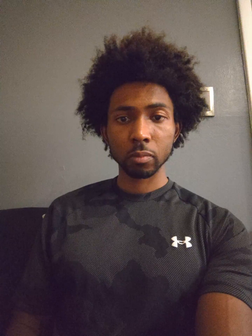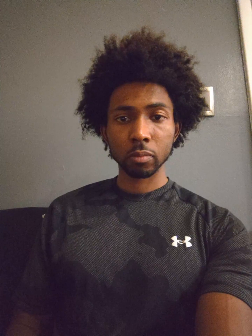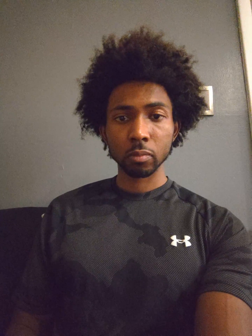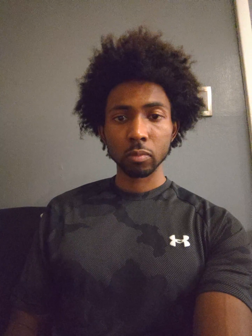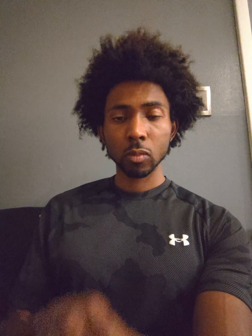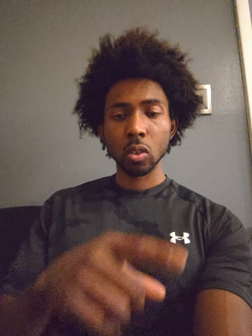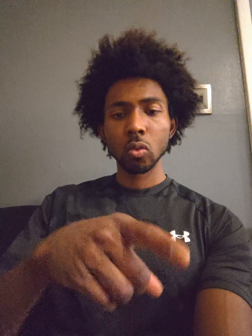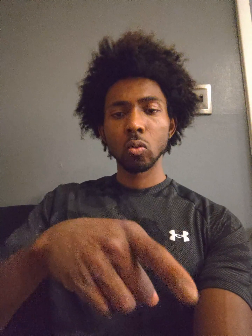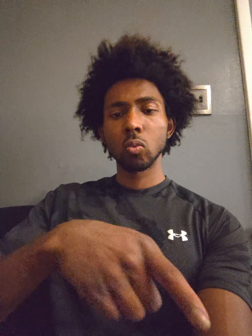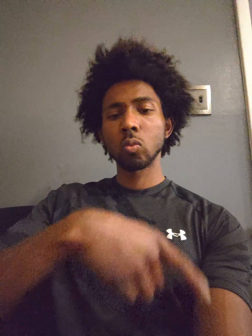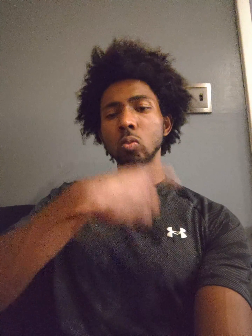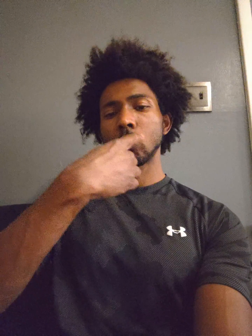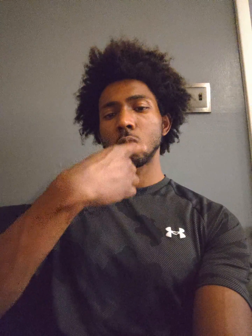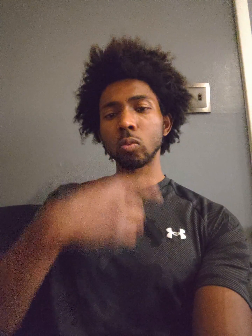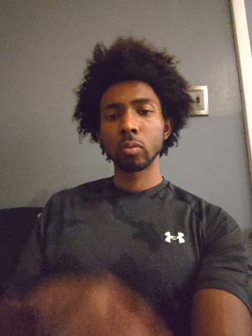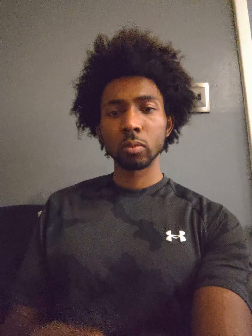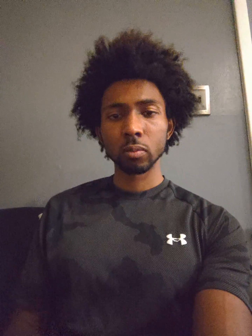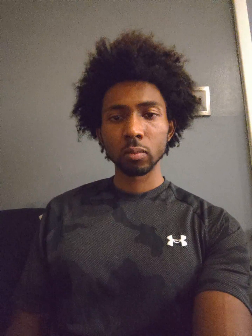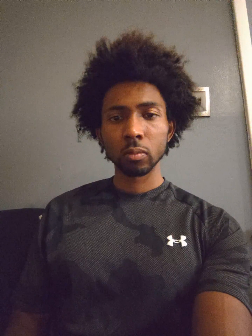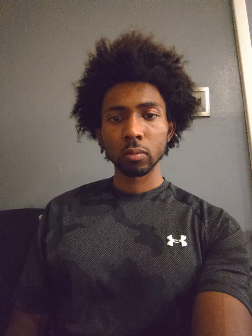long